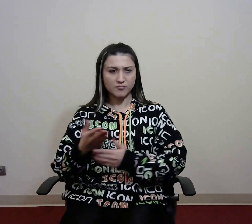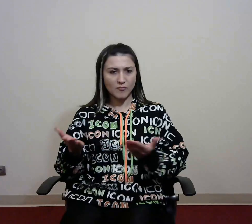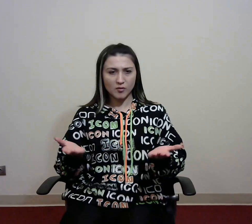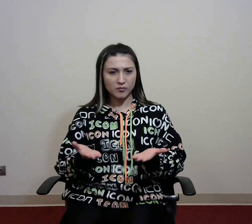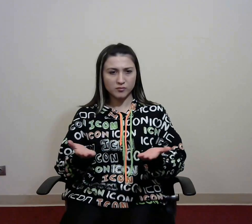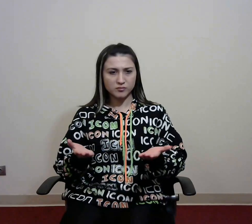hansı